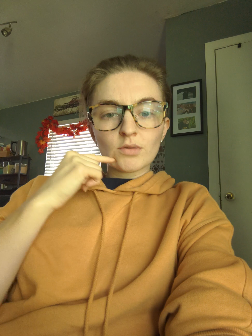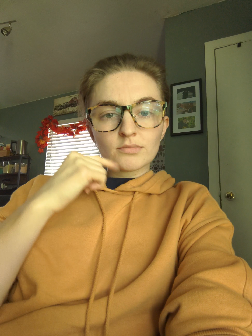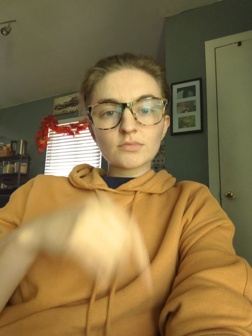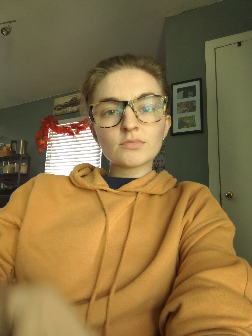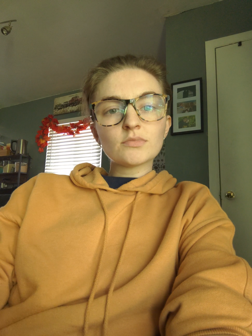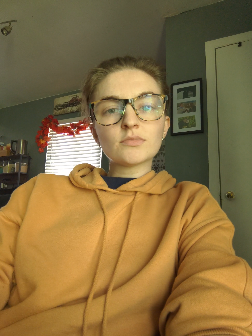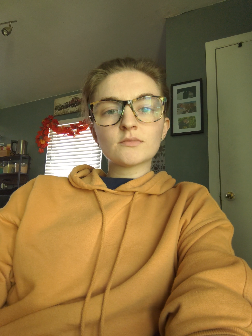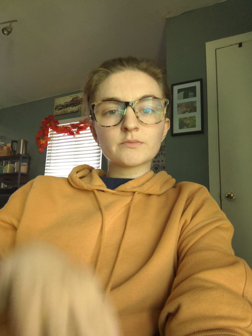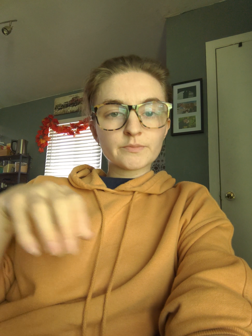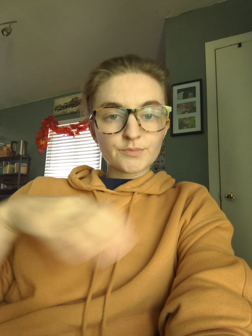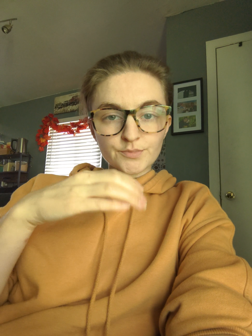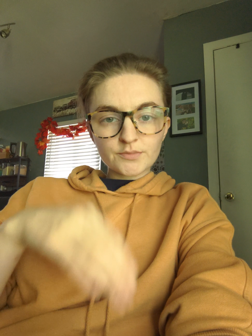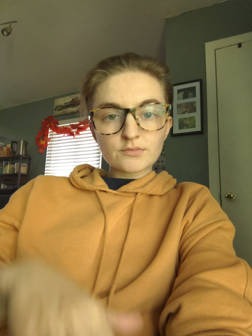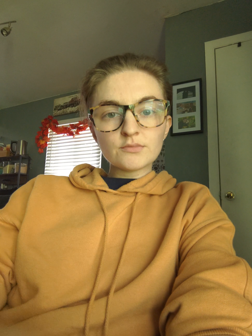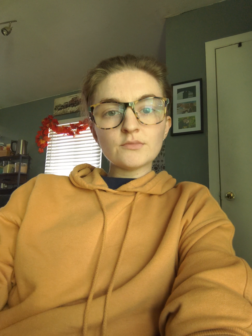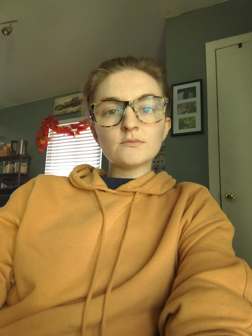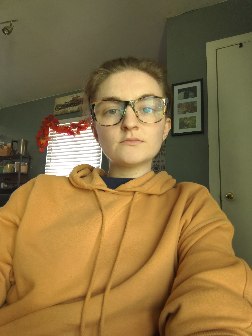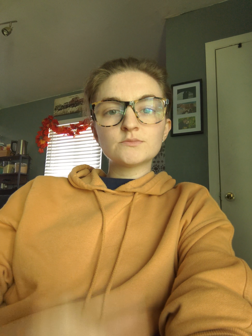does